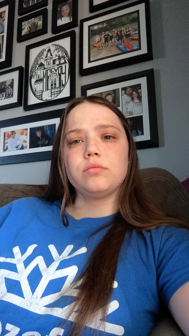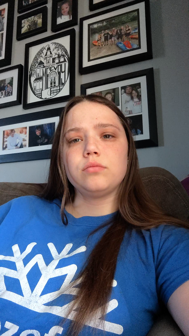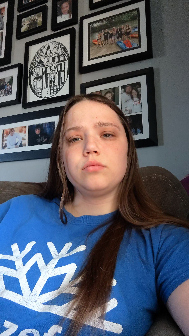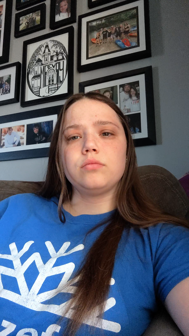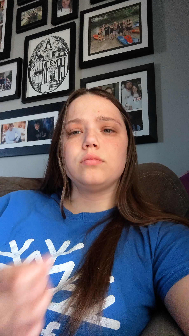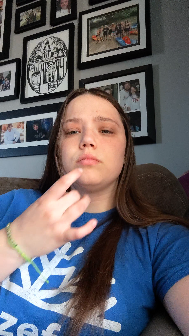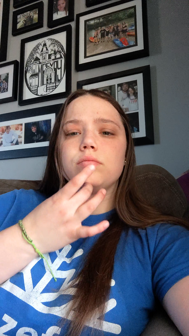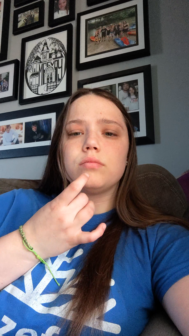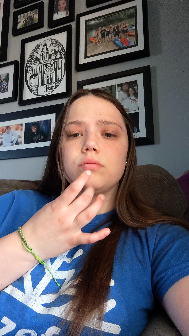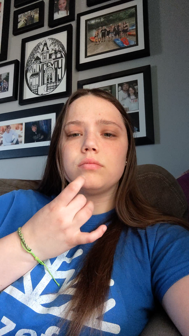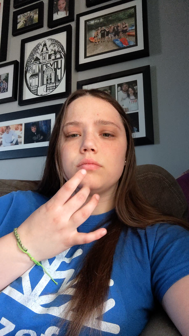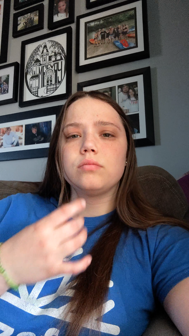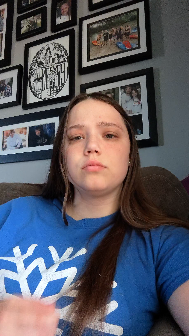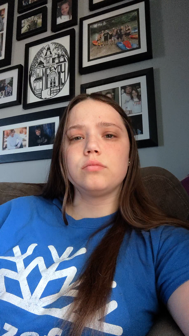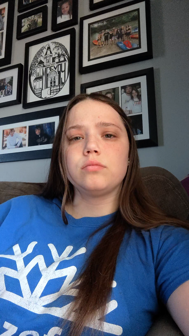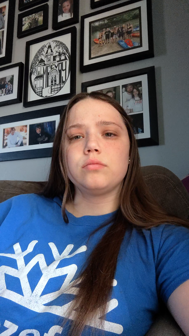light bulb